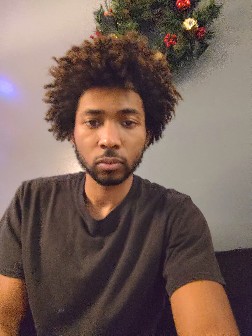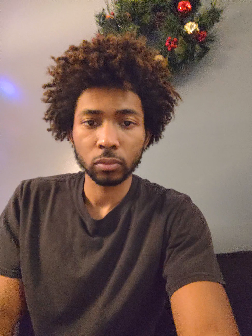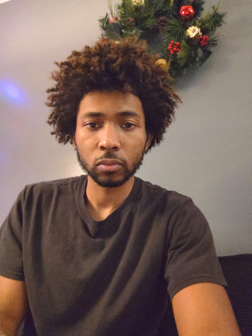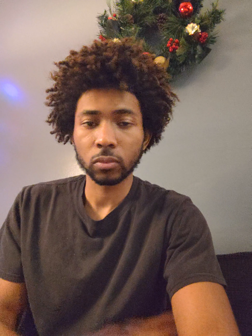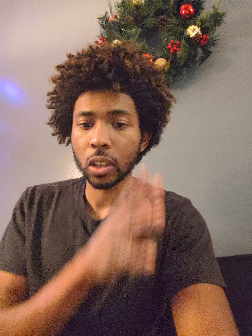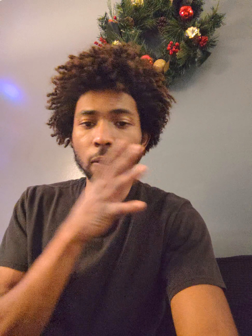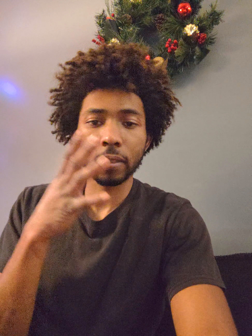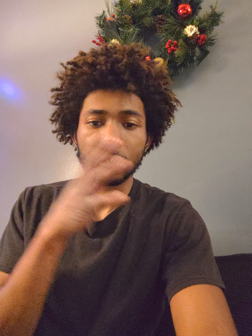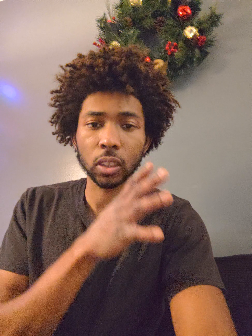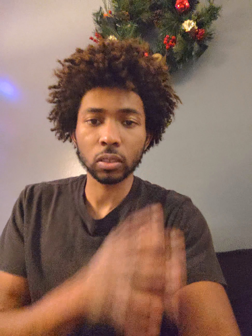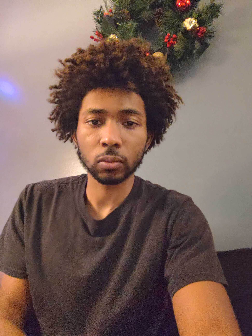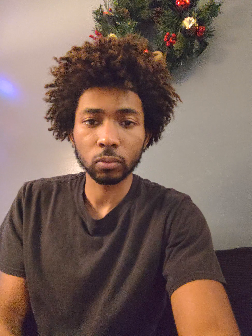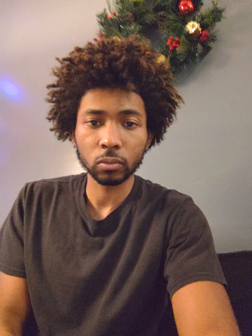farm